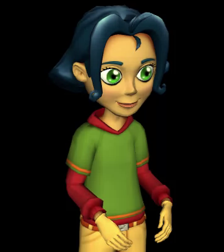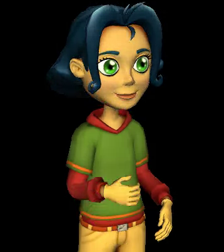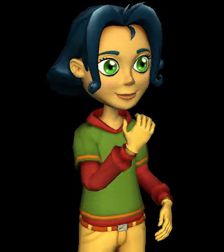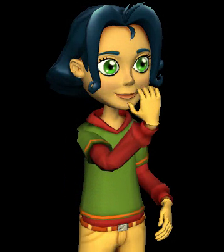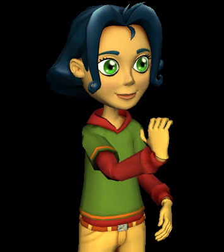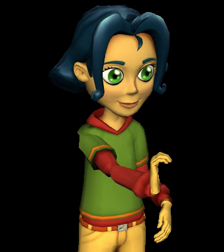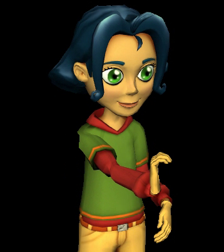حرارة